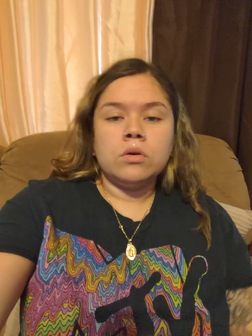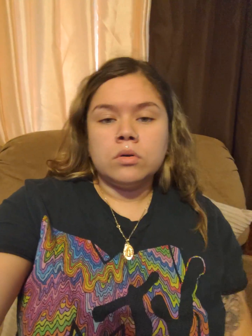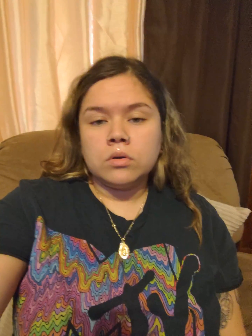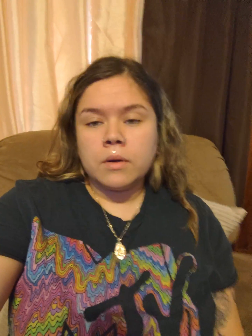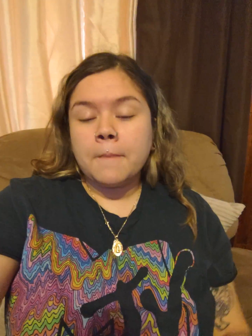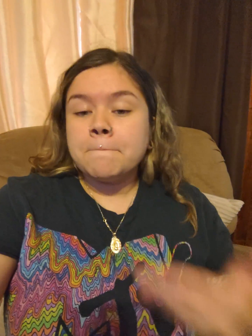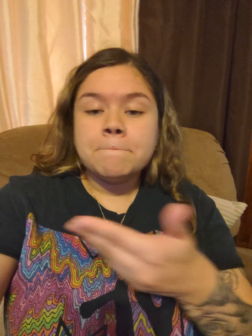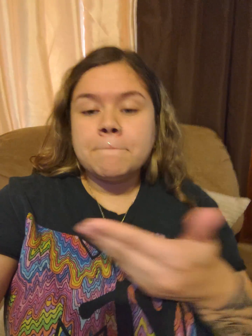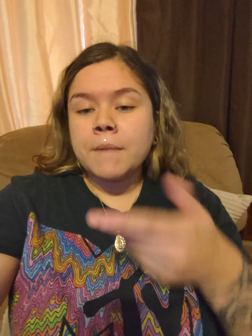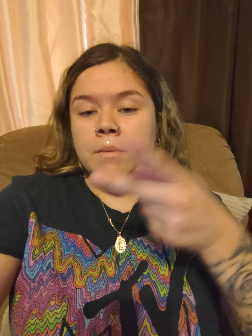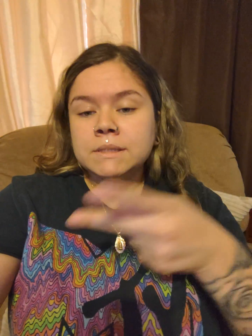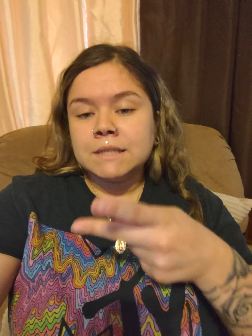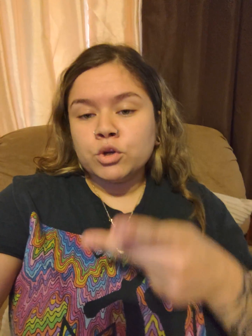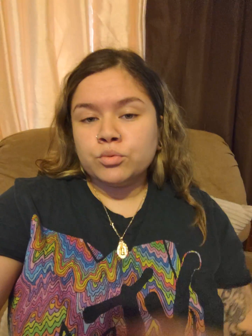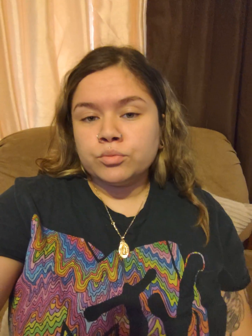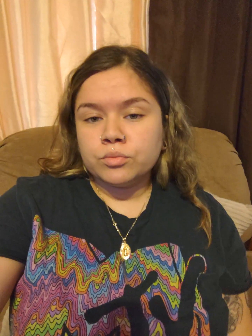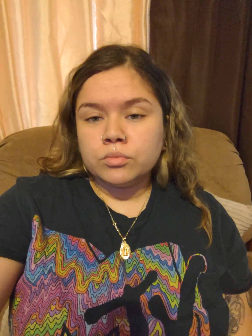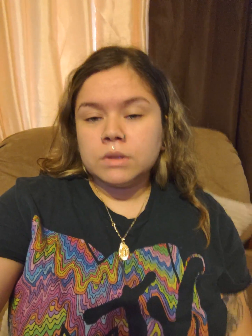babysitter